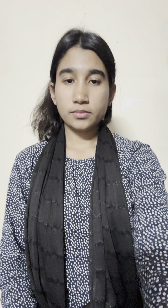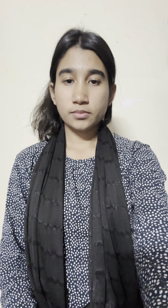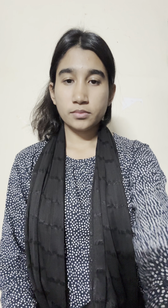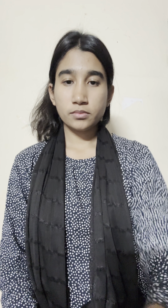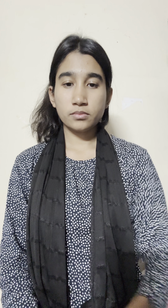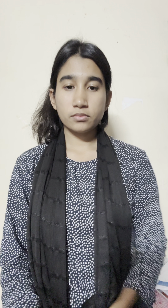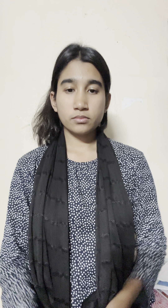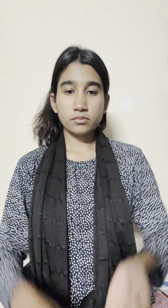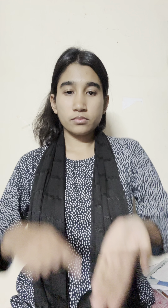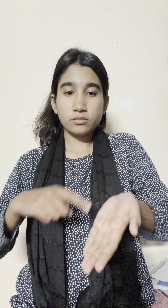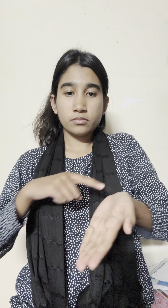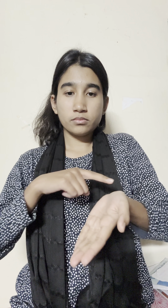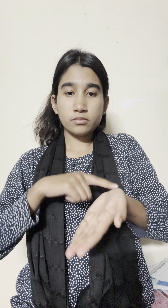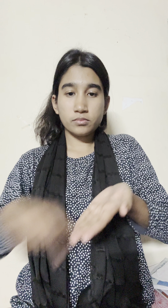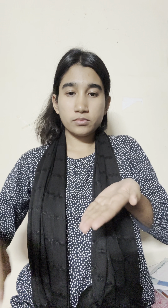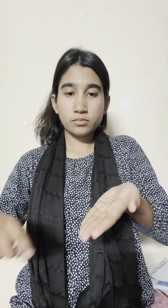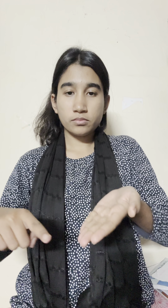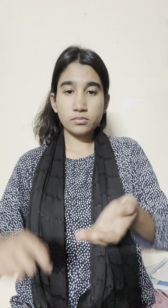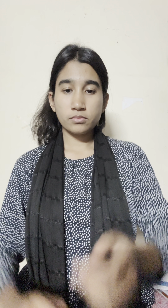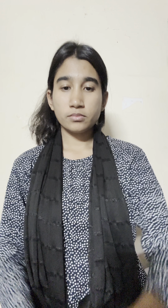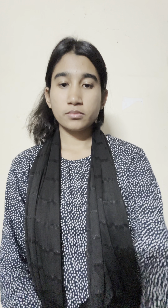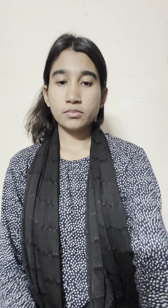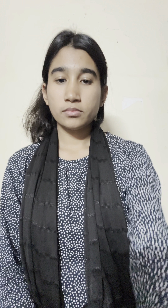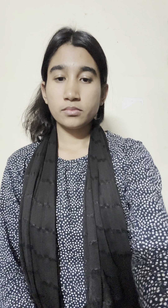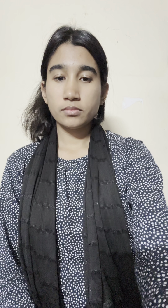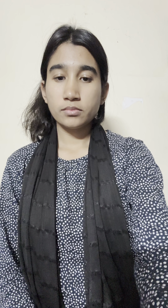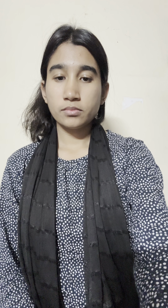আইন